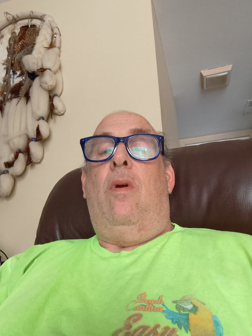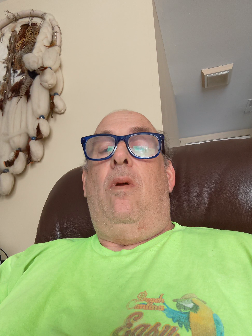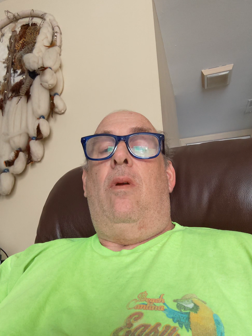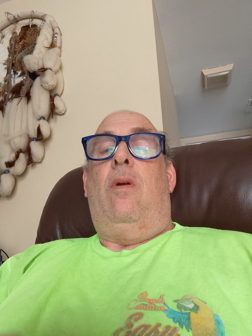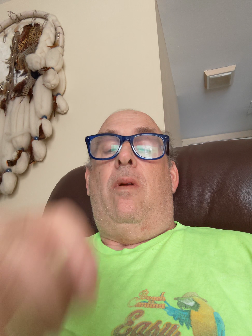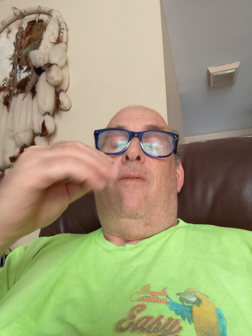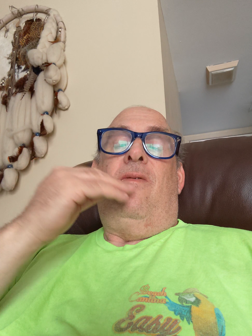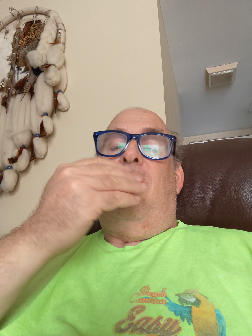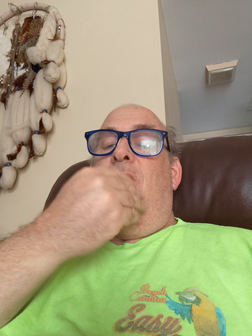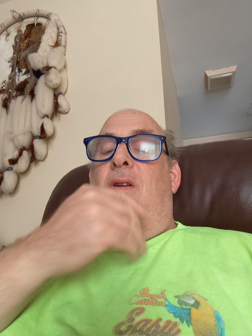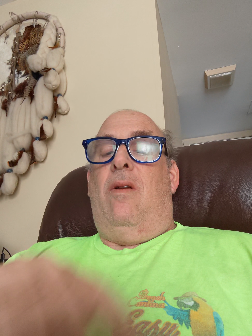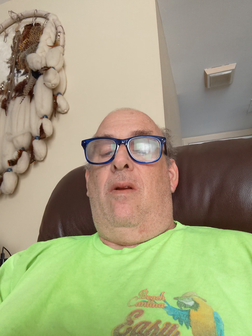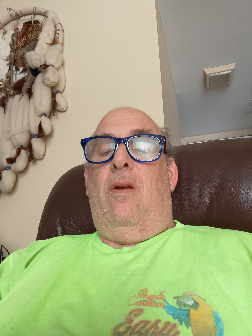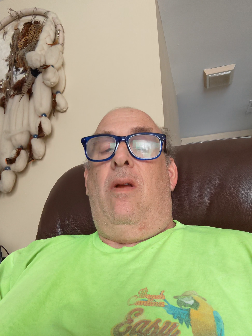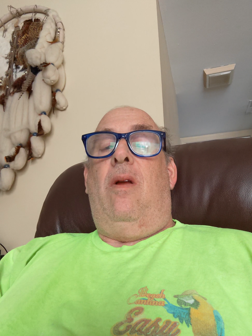flower